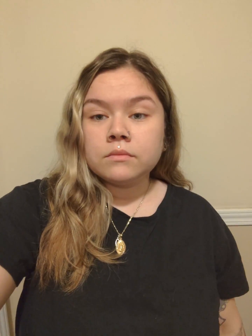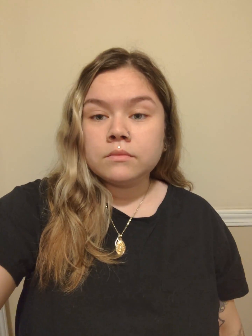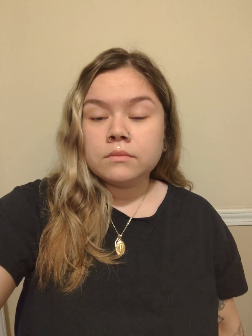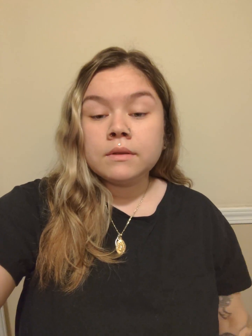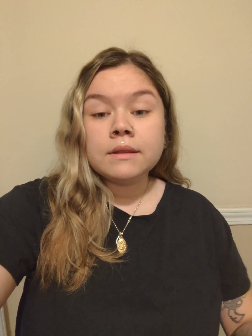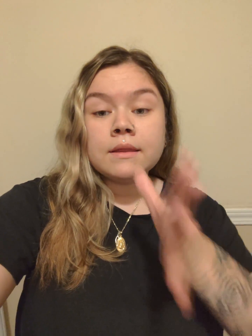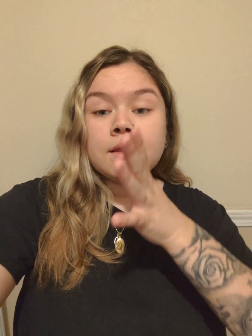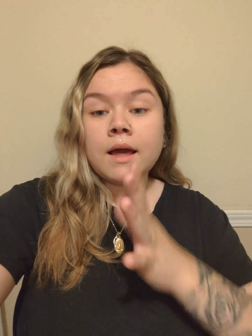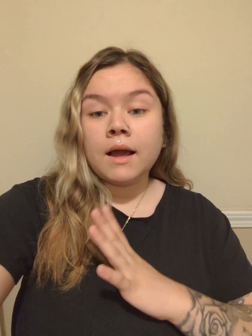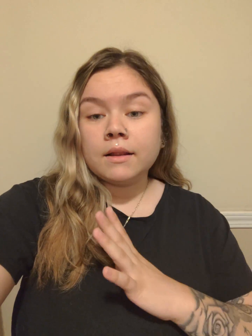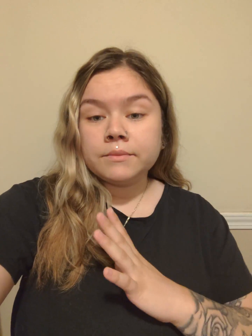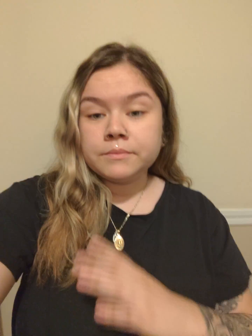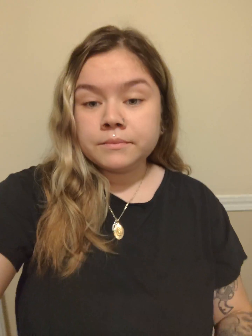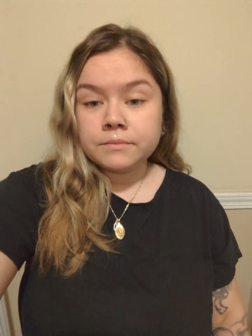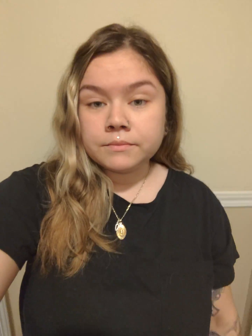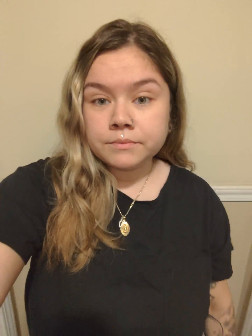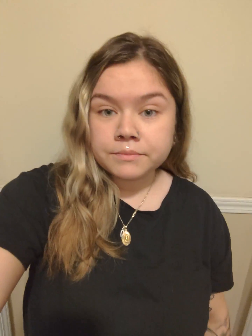lady